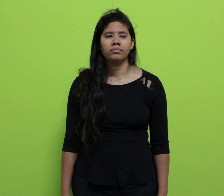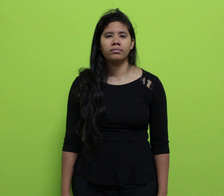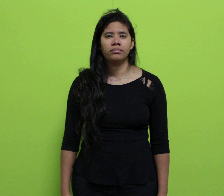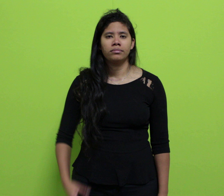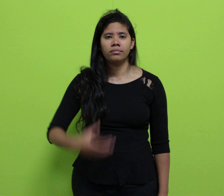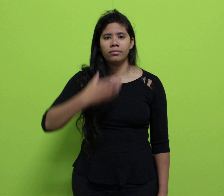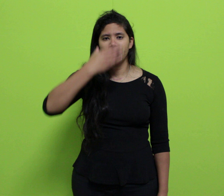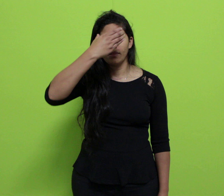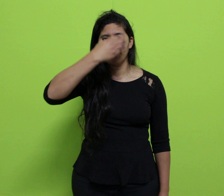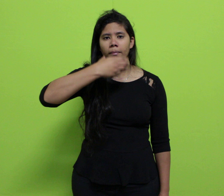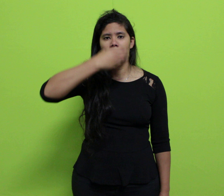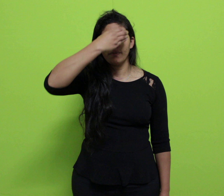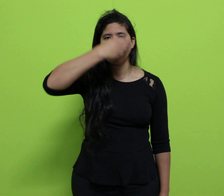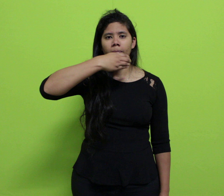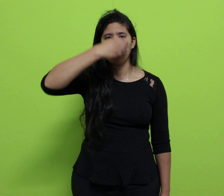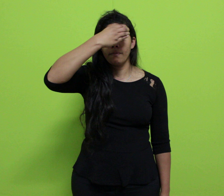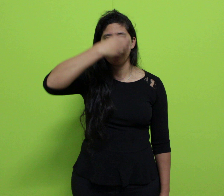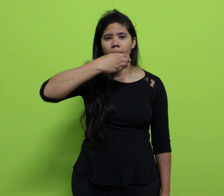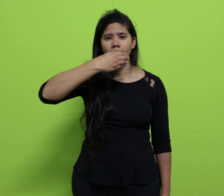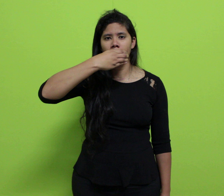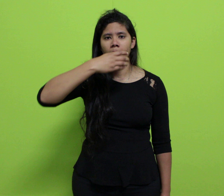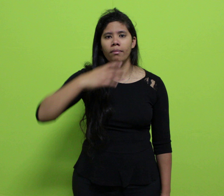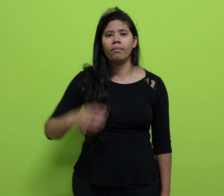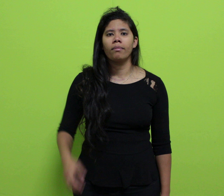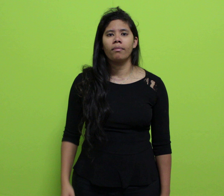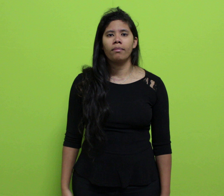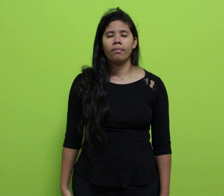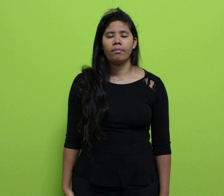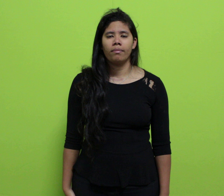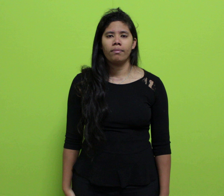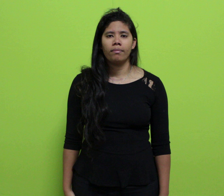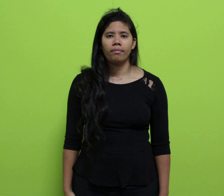maçã